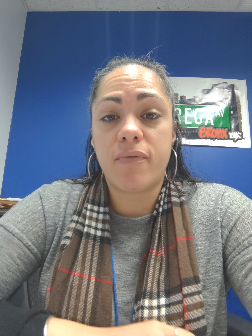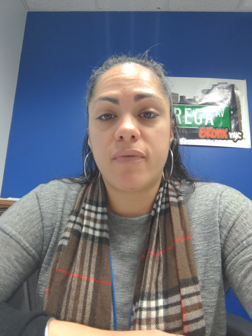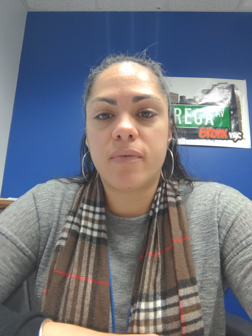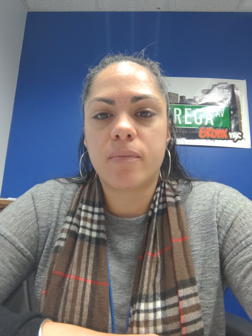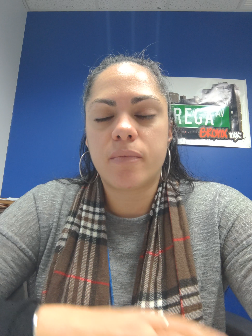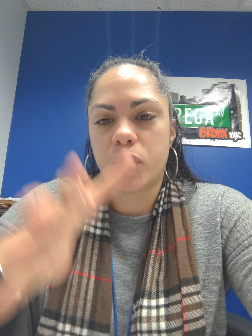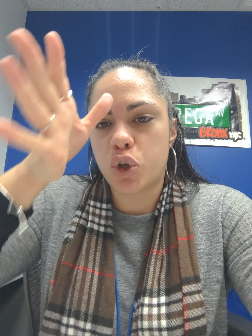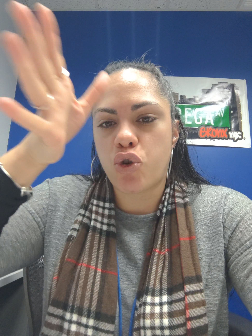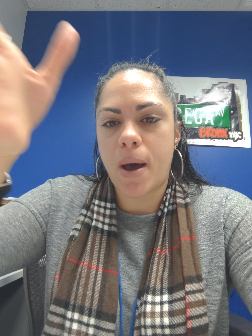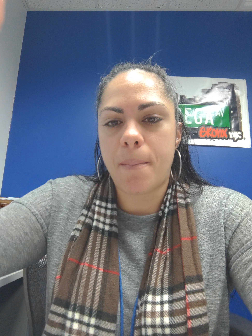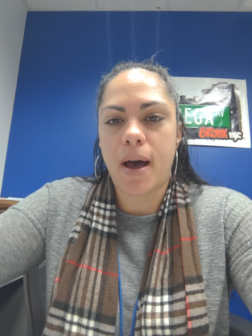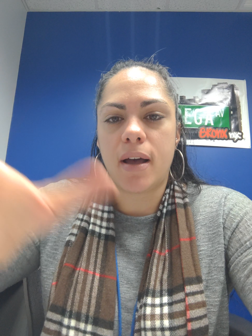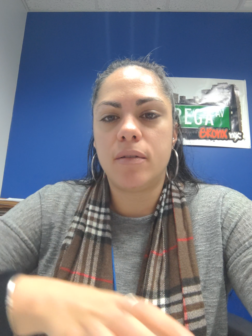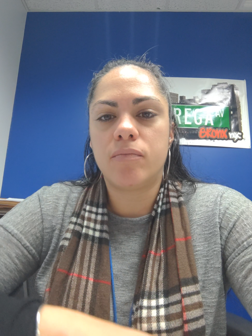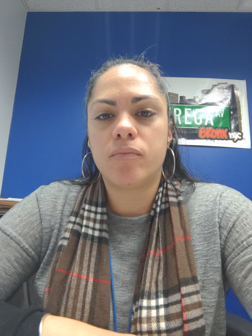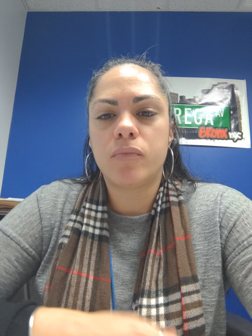grandpa